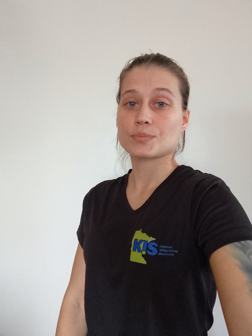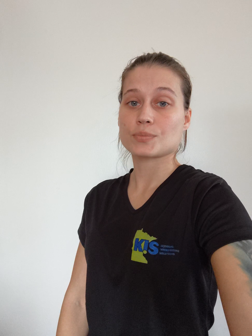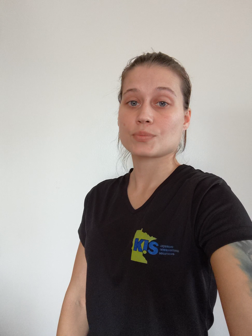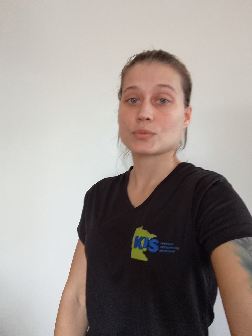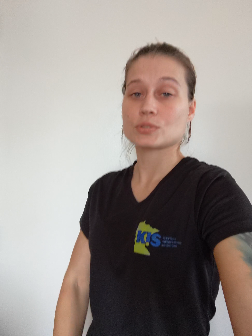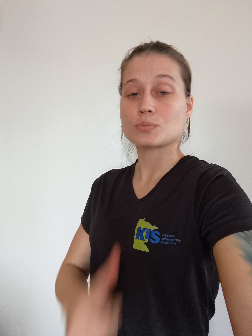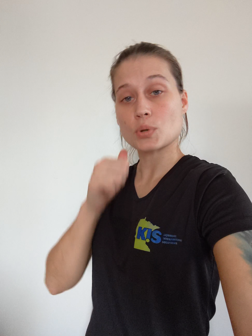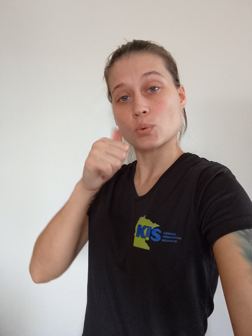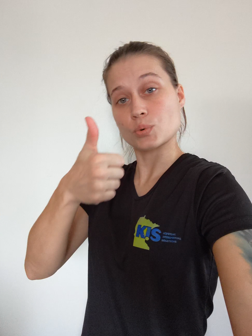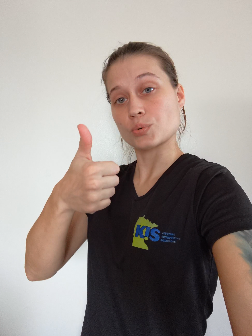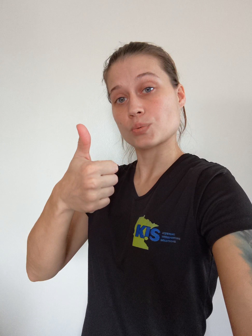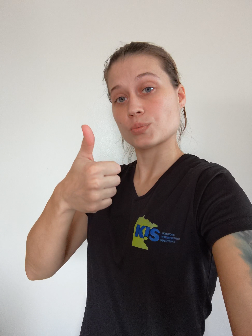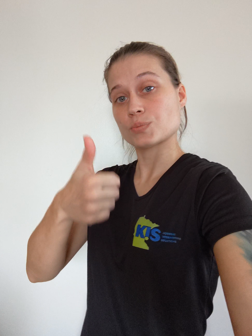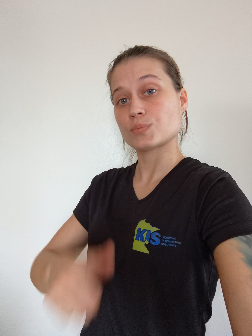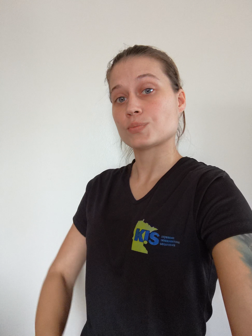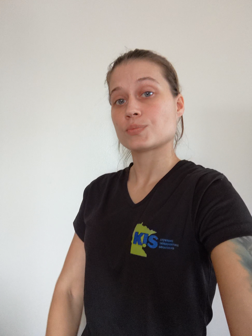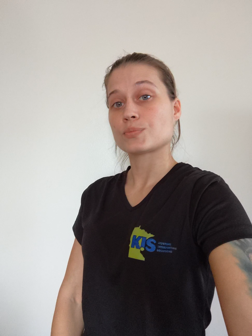tomorrow